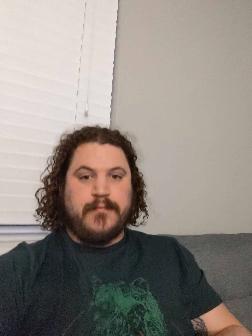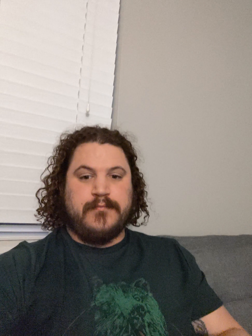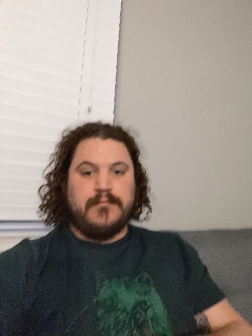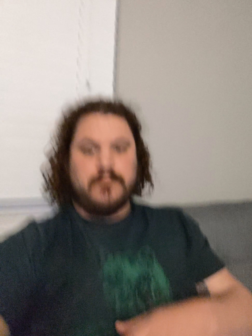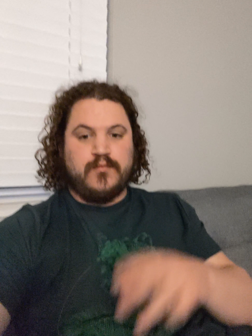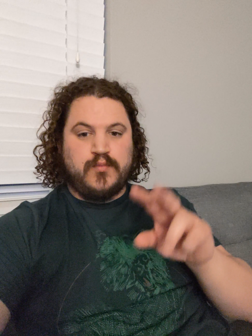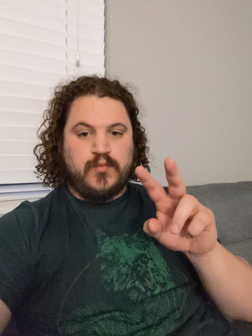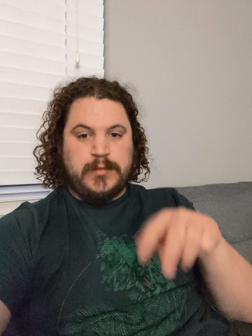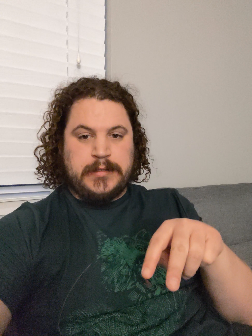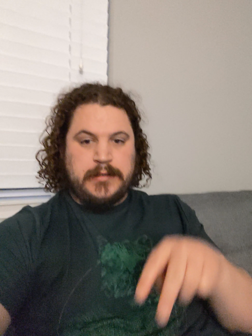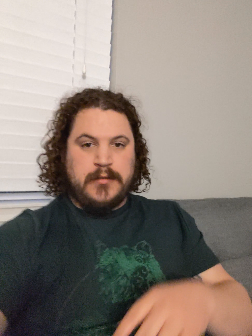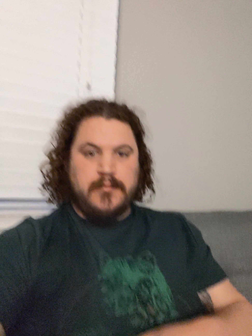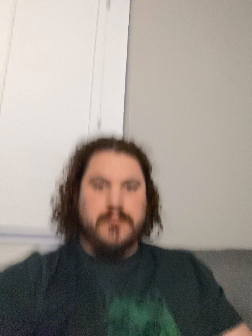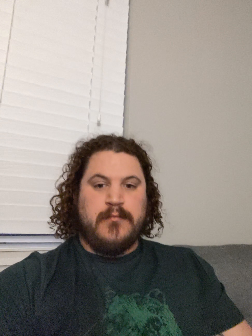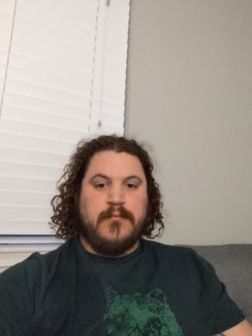read